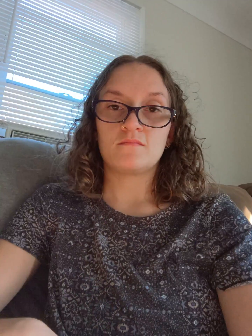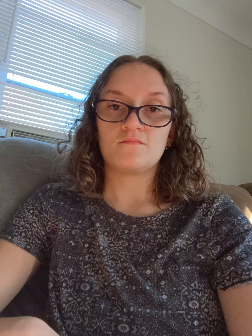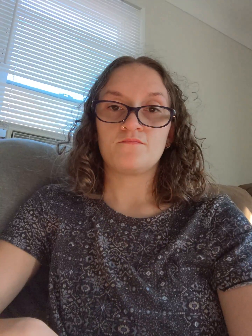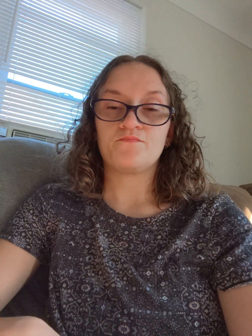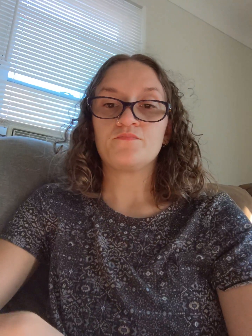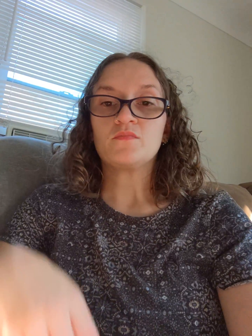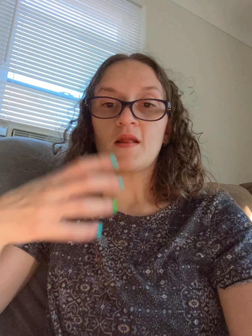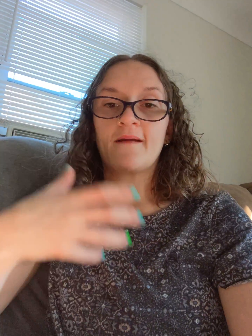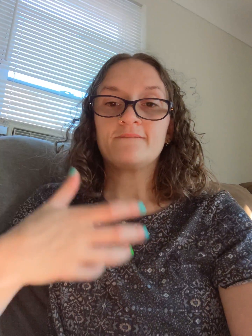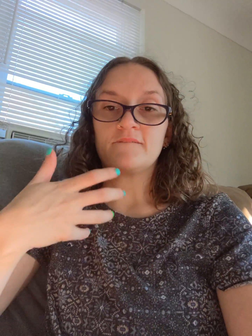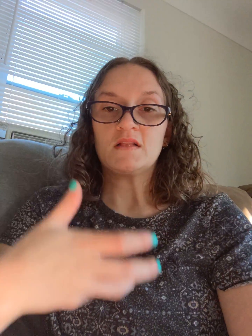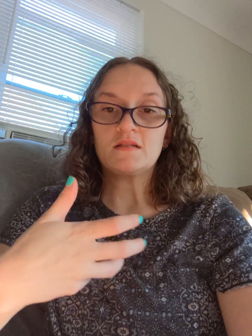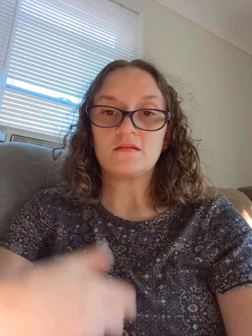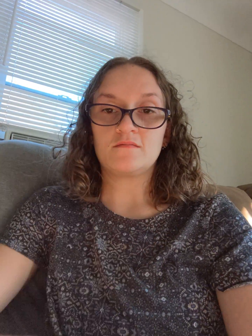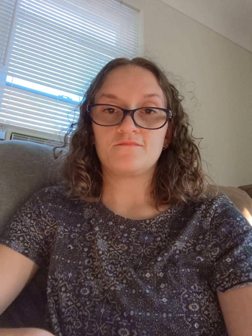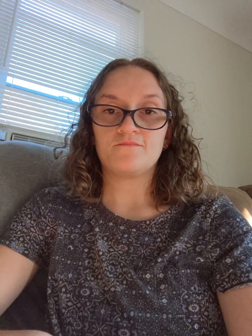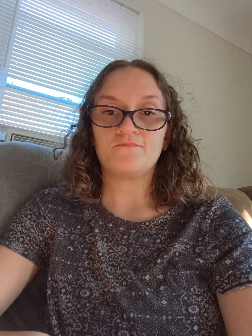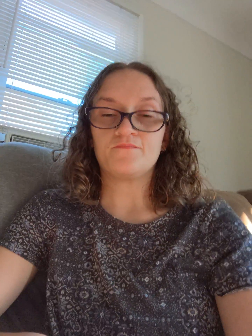heavy